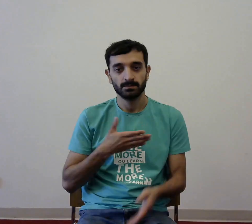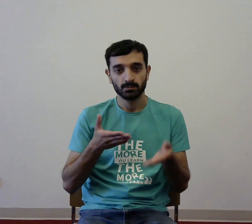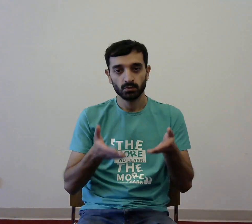bura